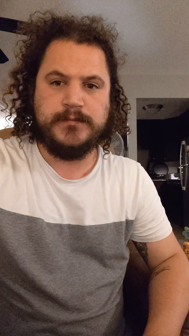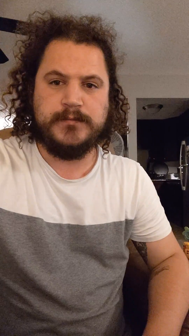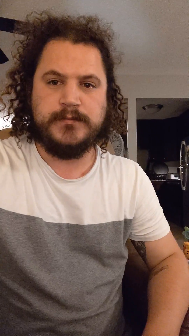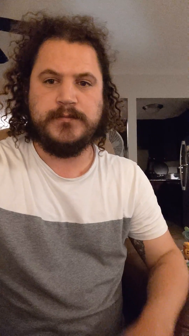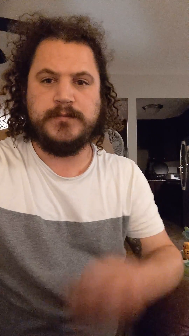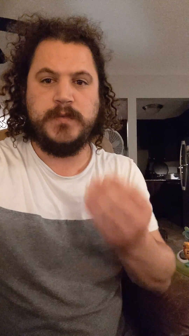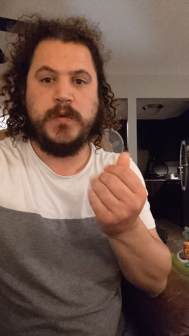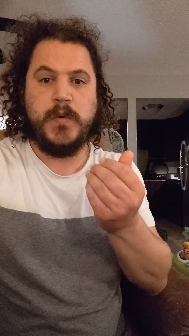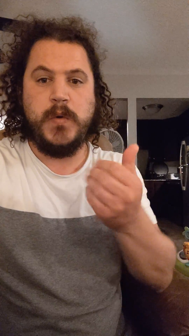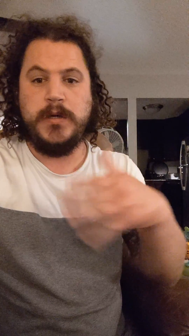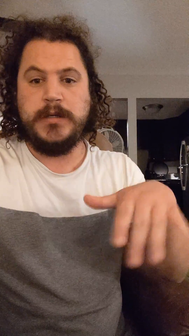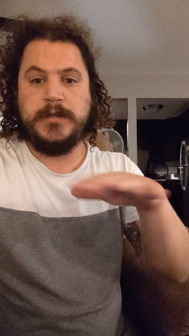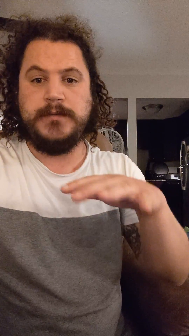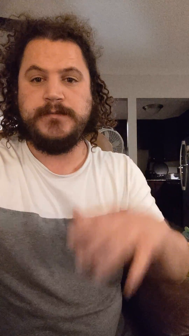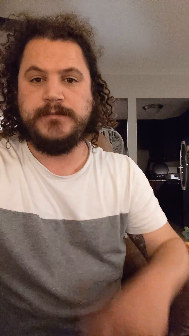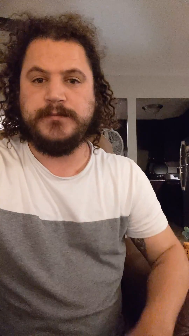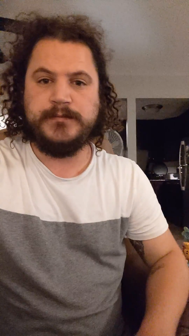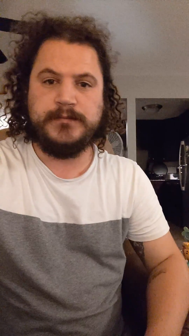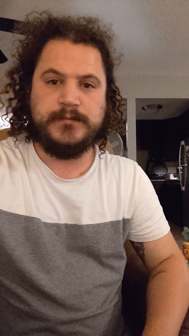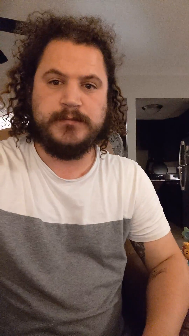garden